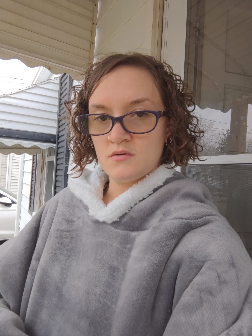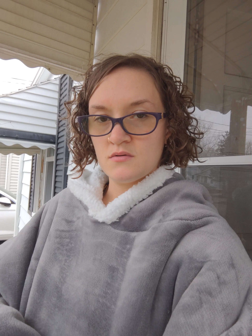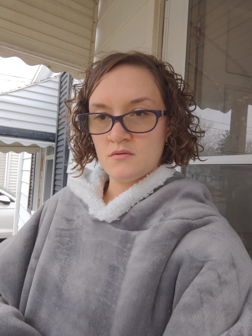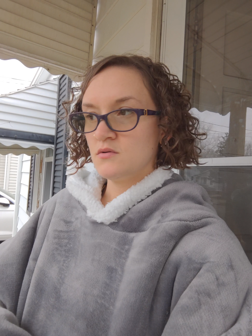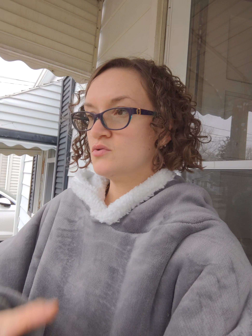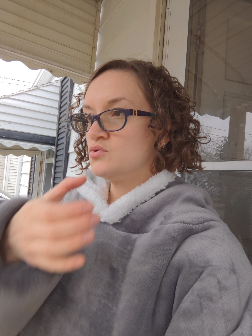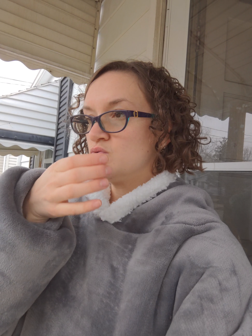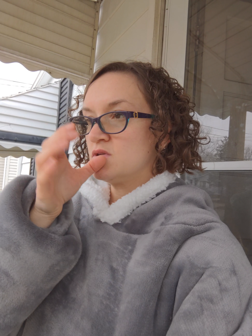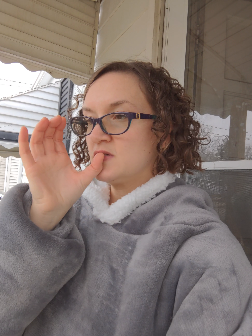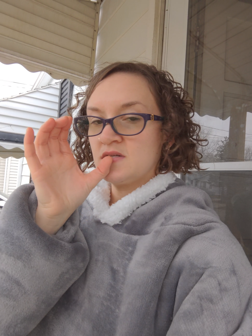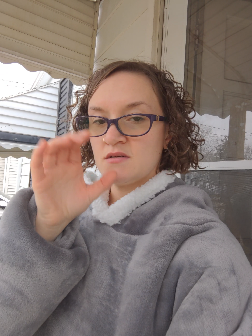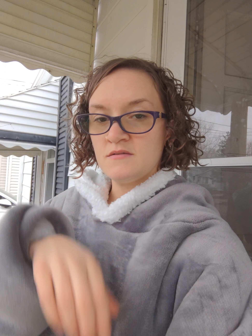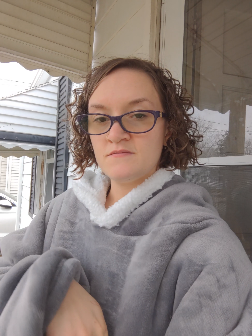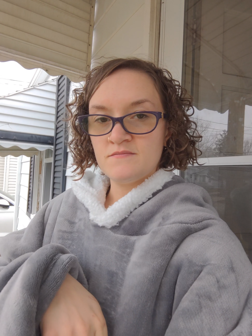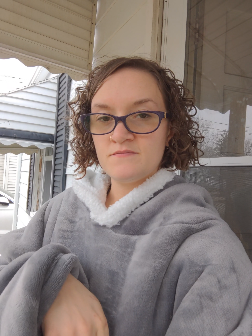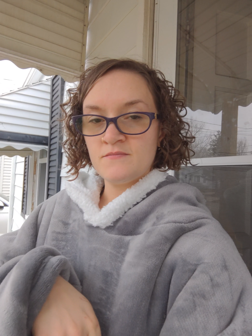drink